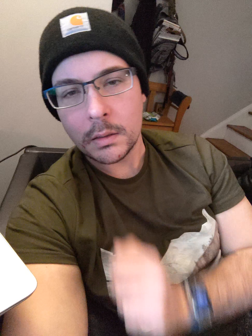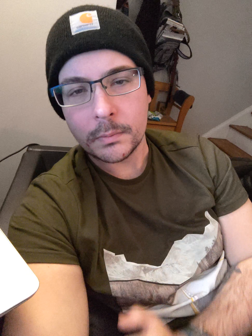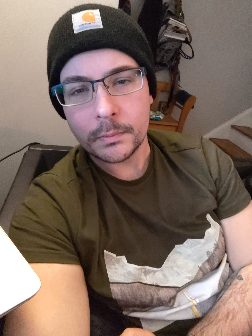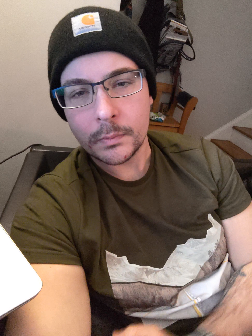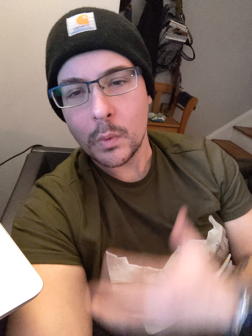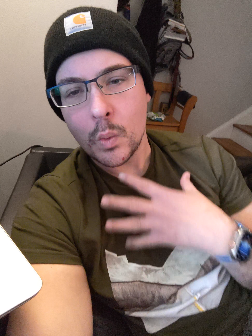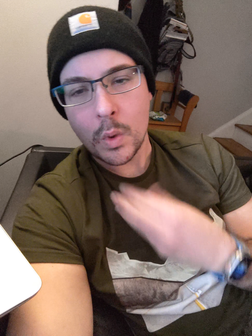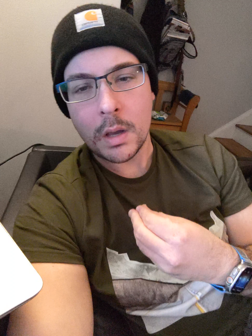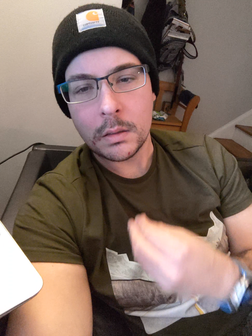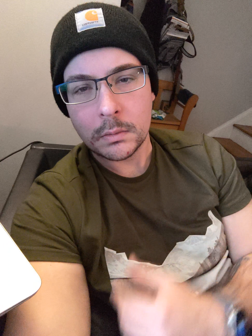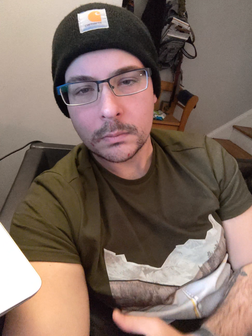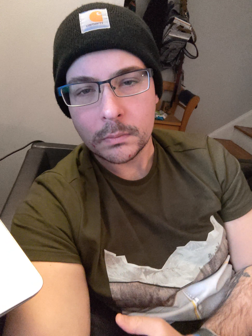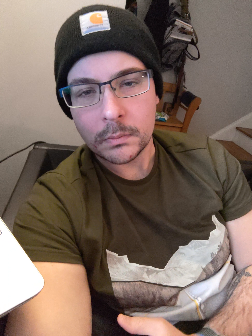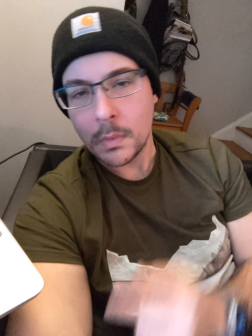white